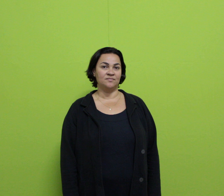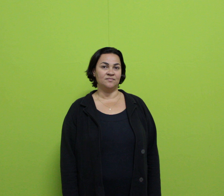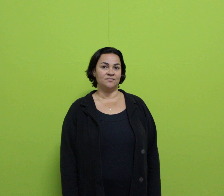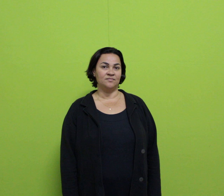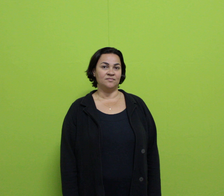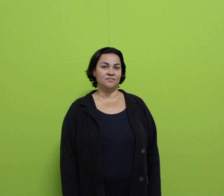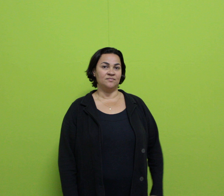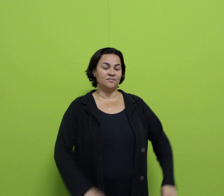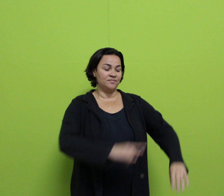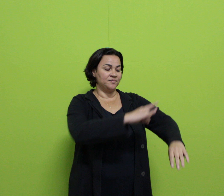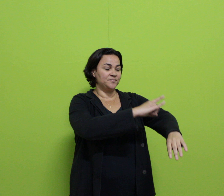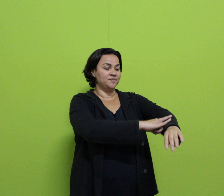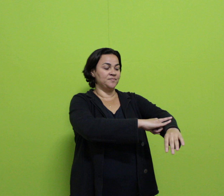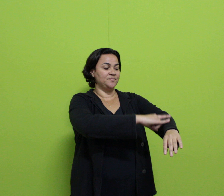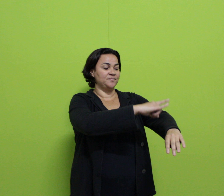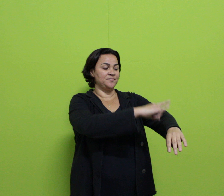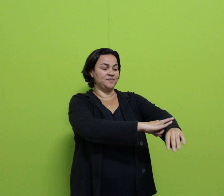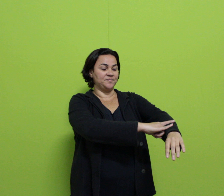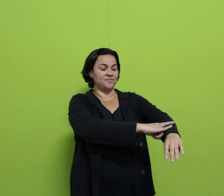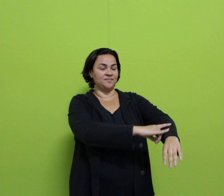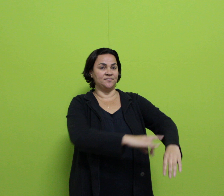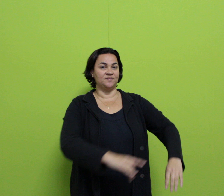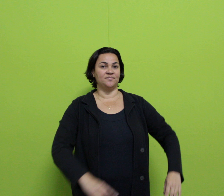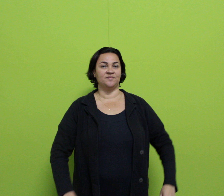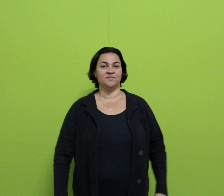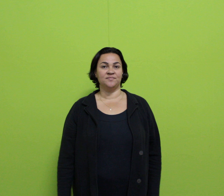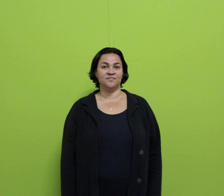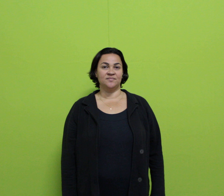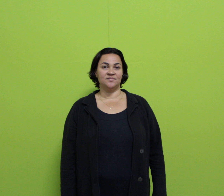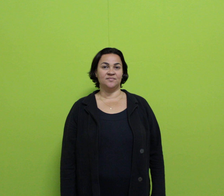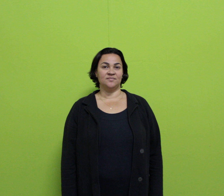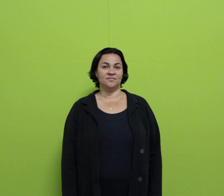banheiro